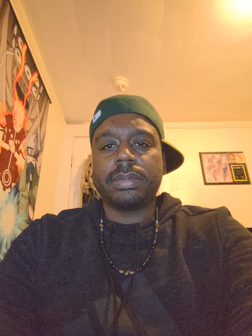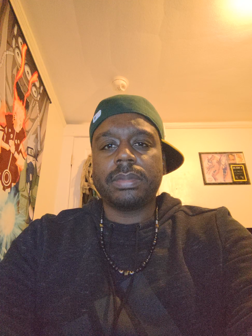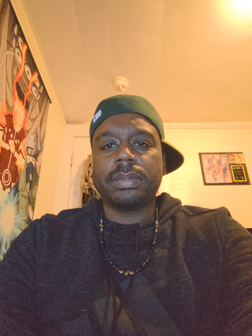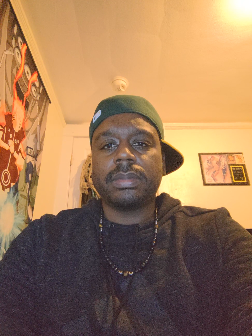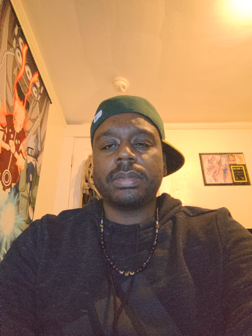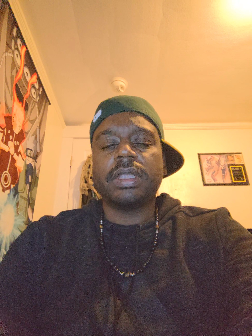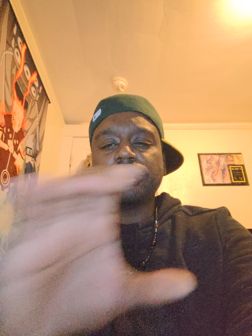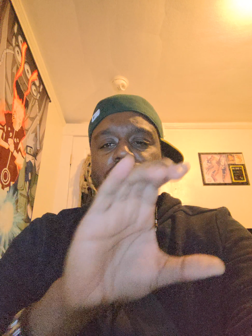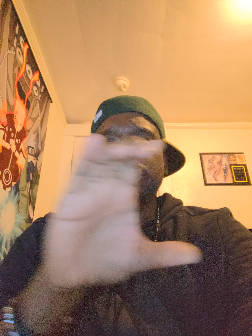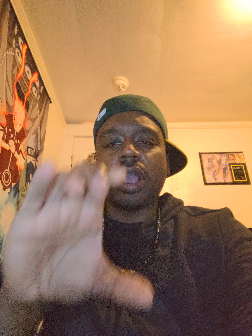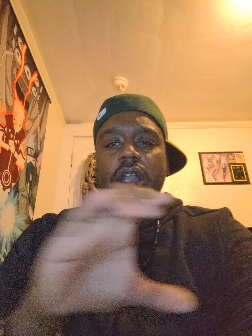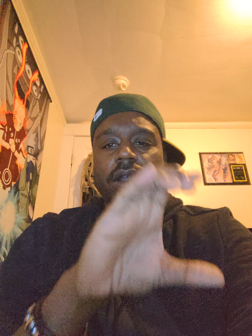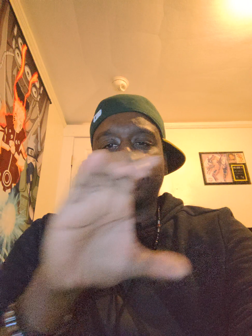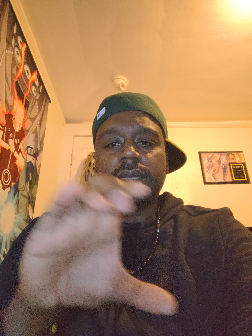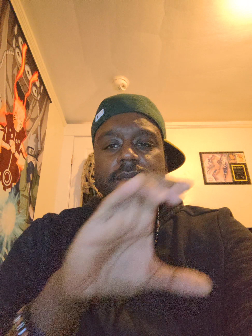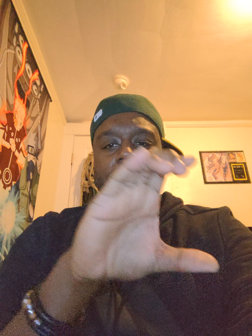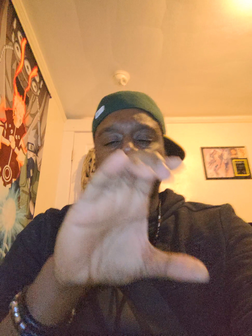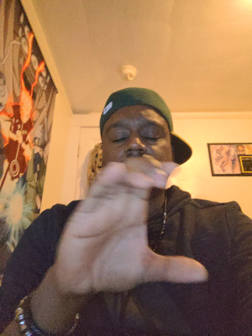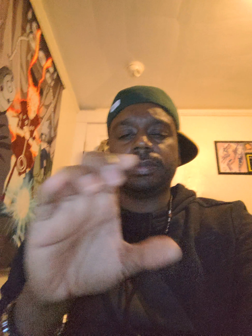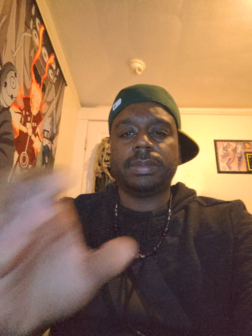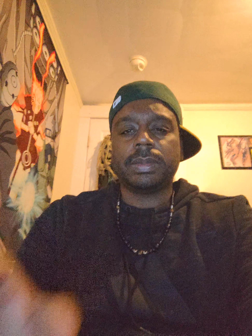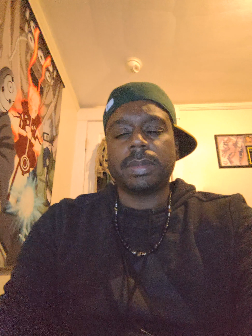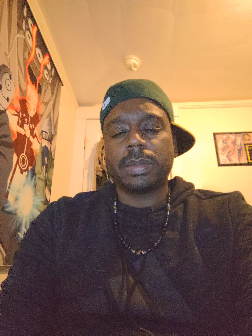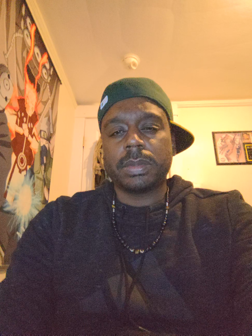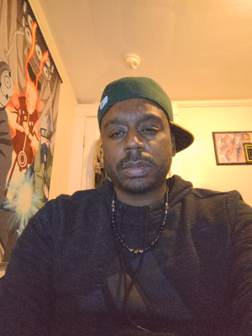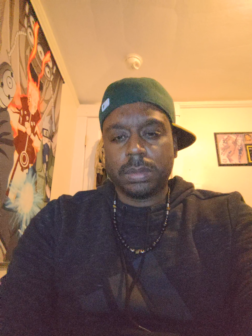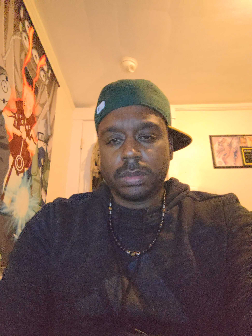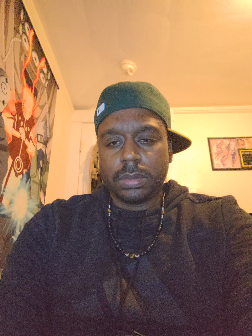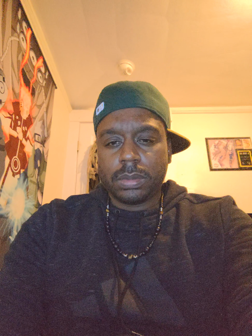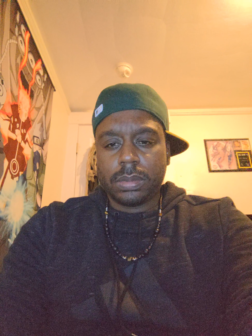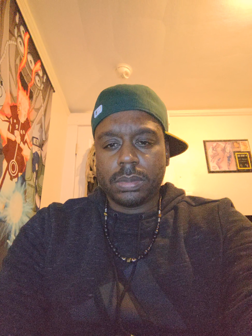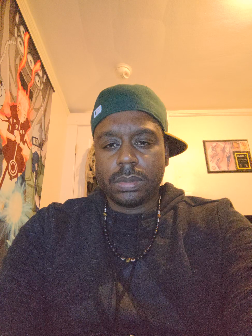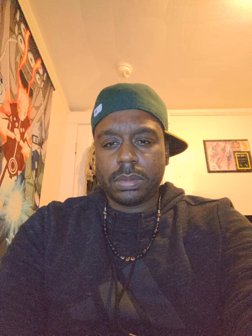chocolate